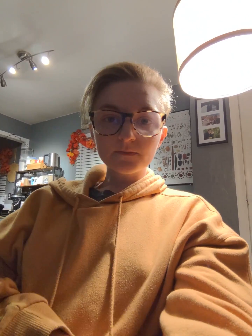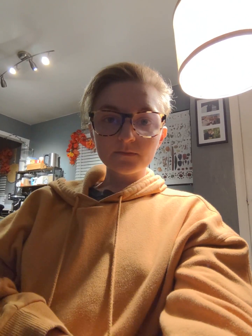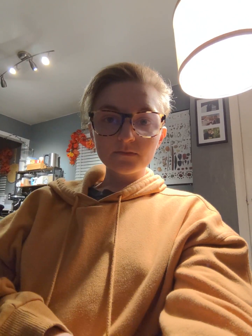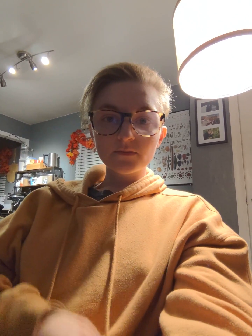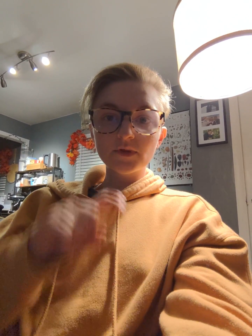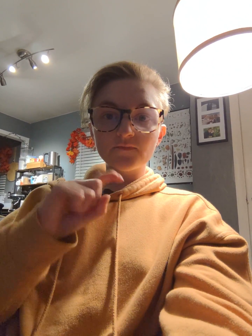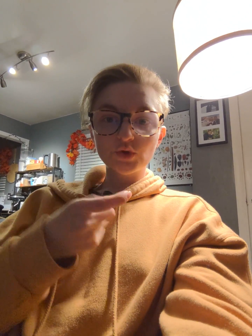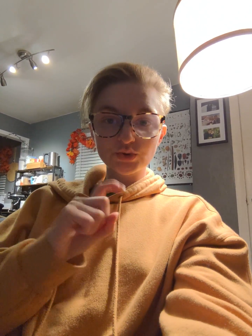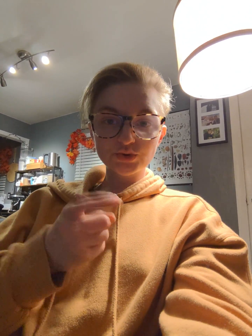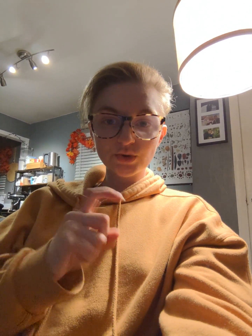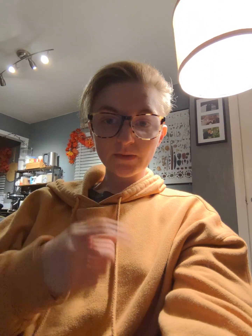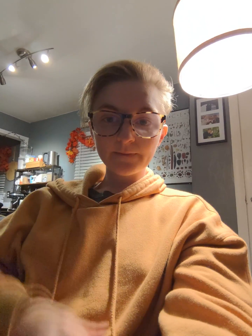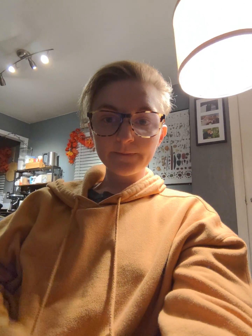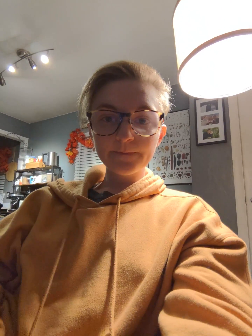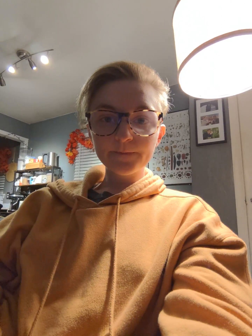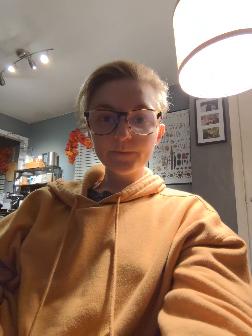friend